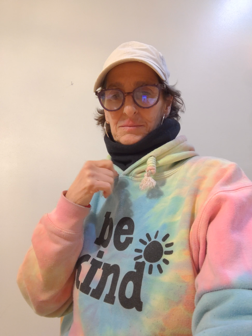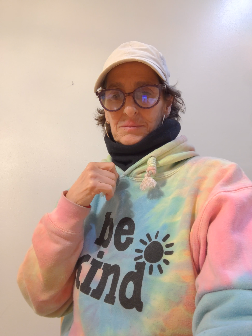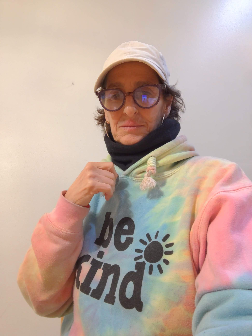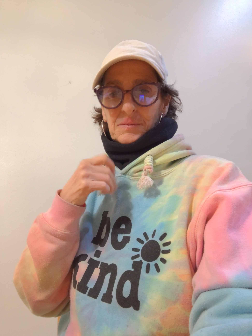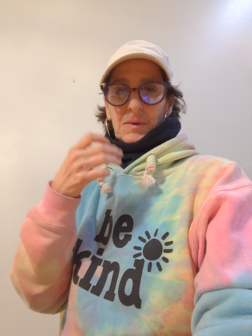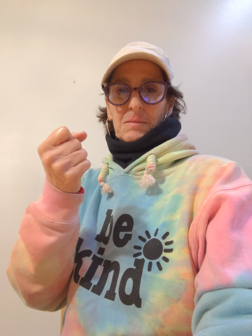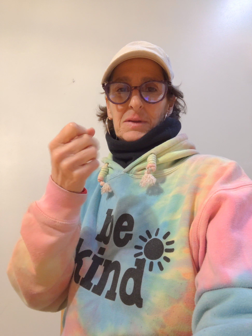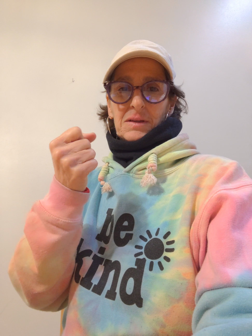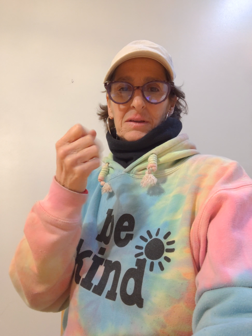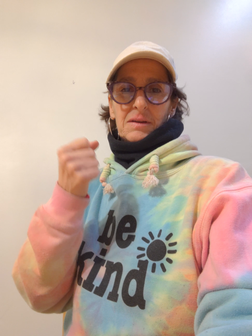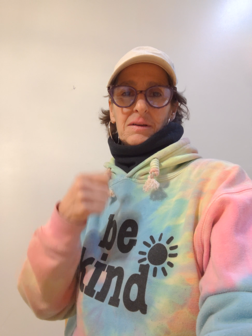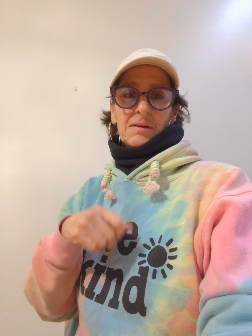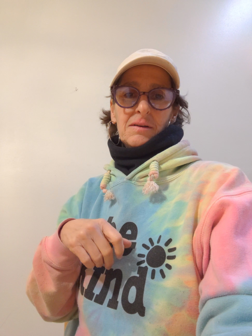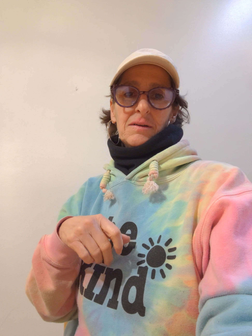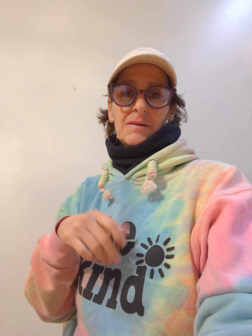milk